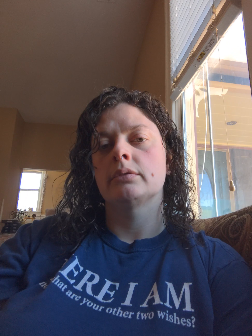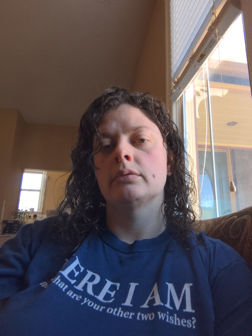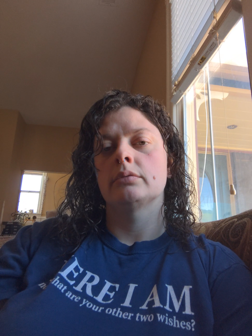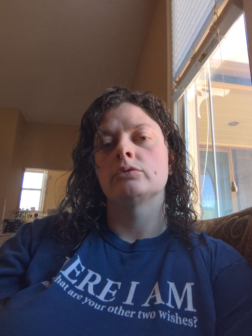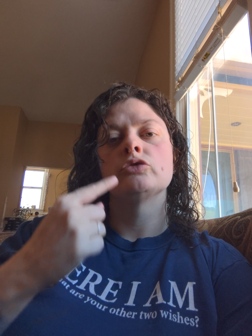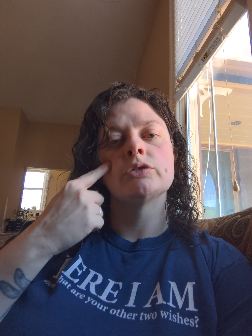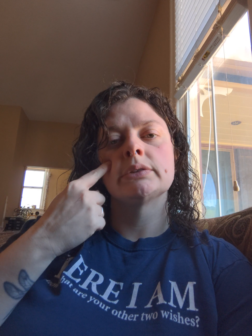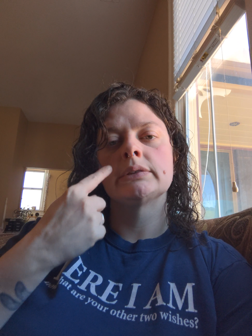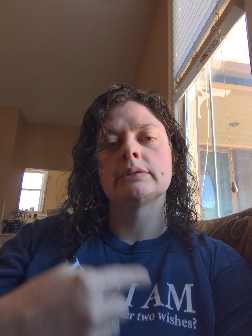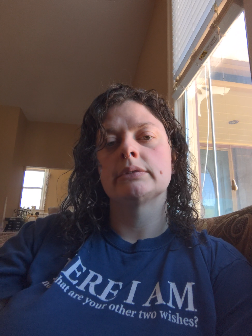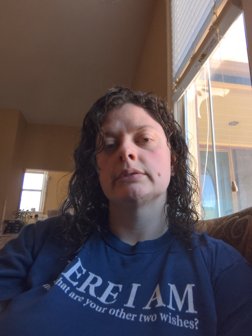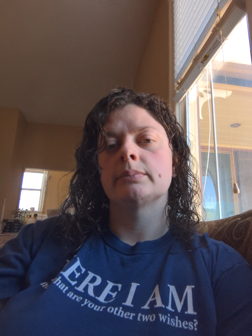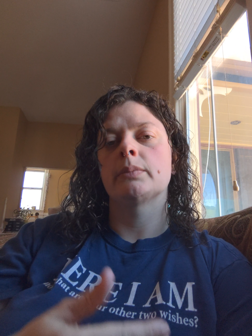cheek